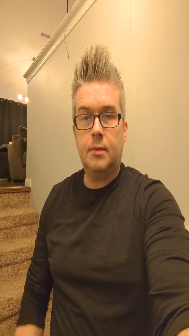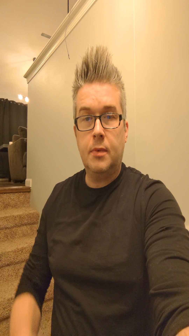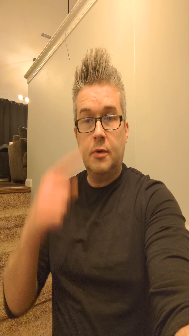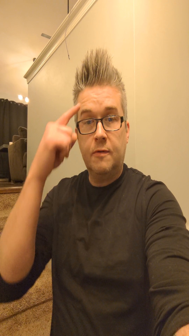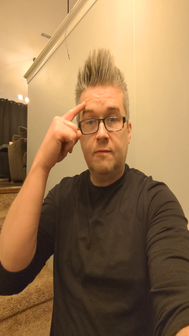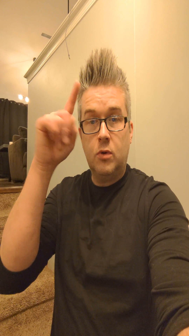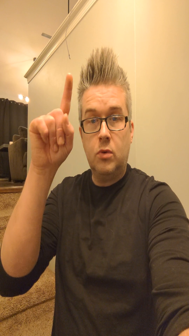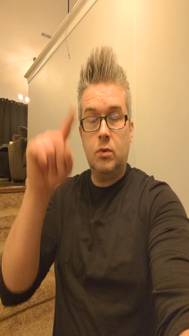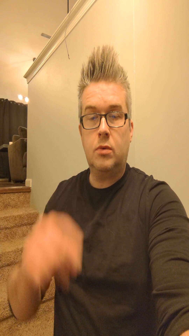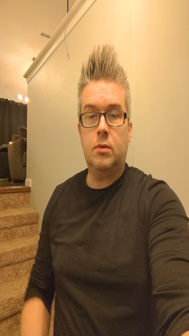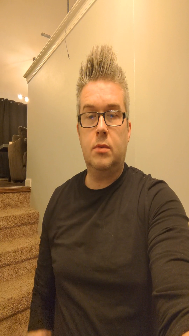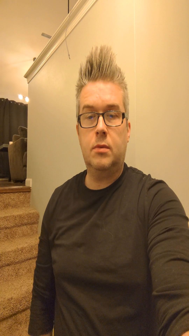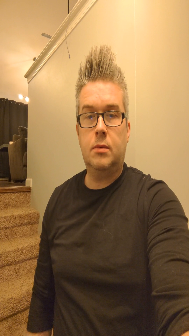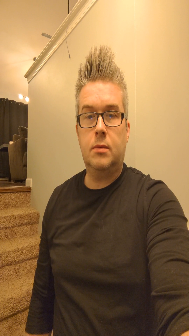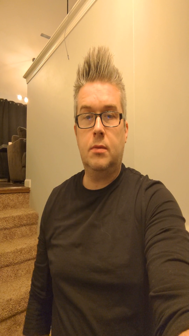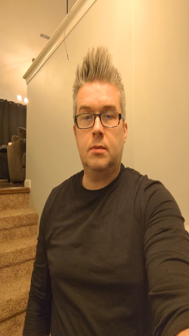for